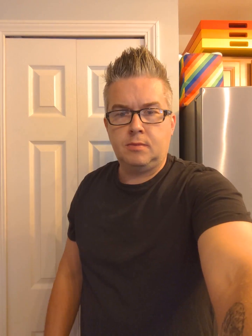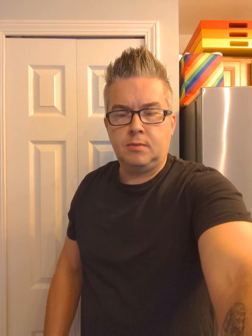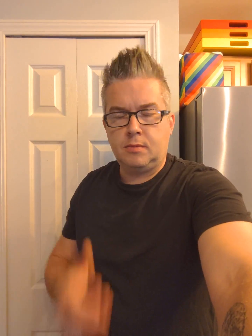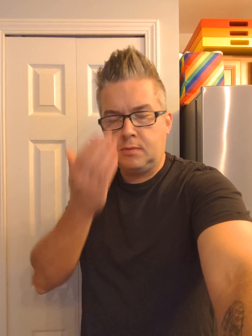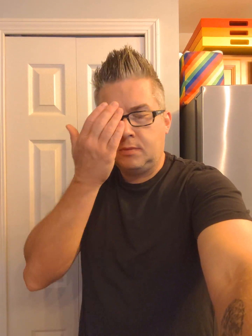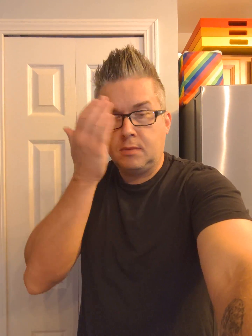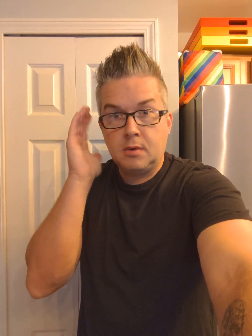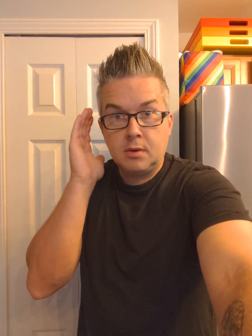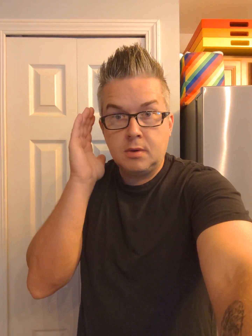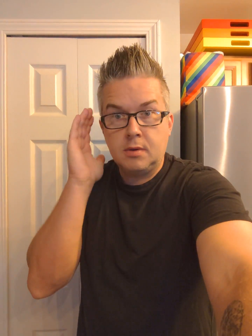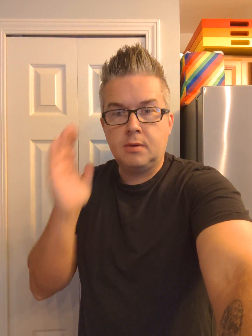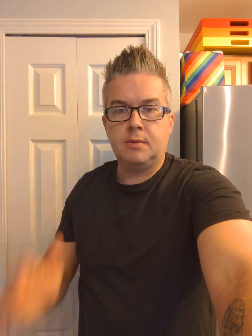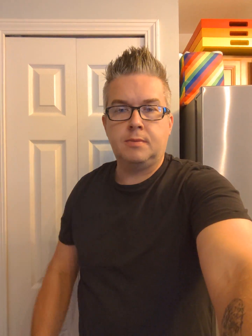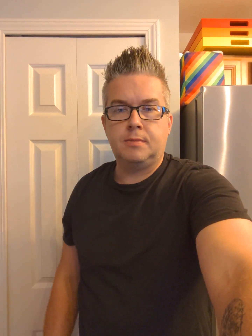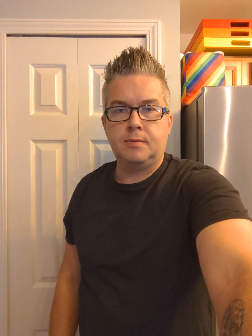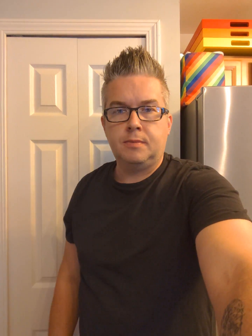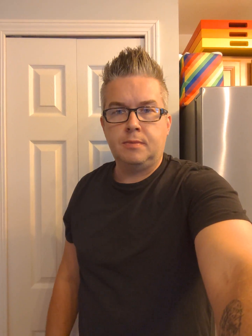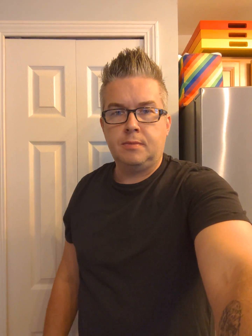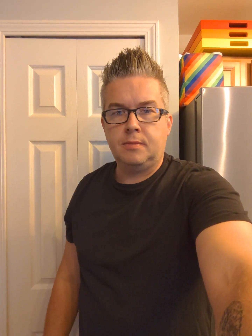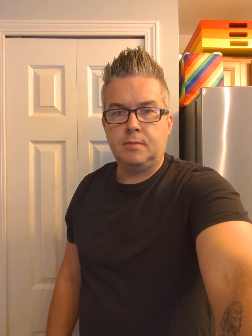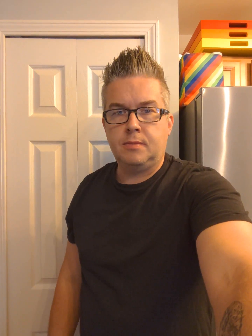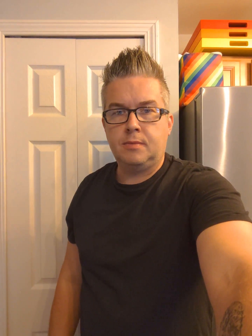peekaboo